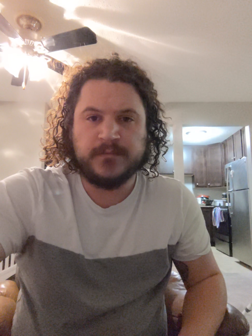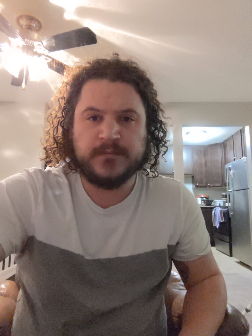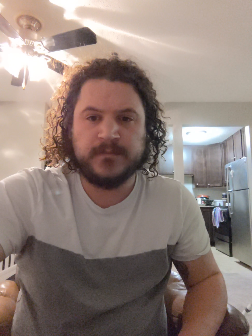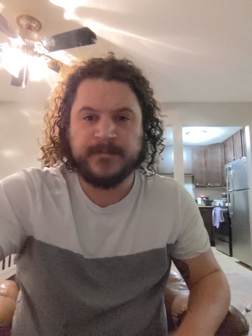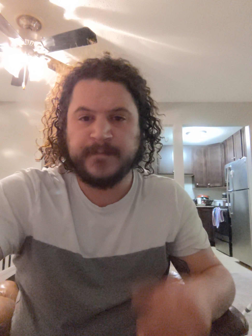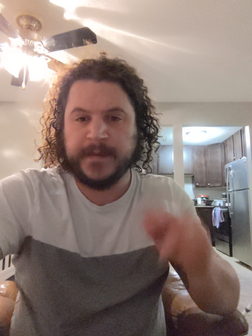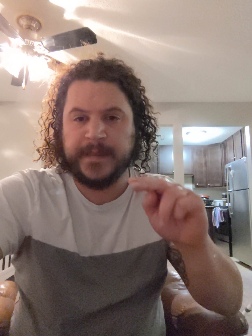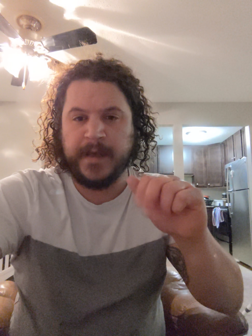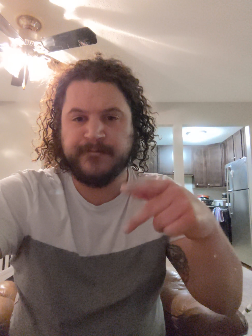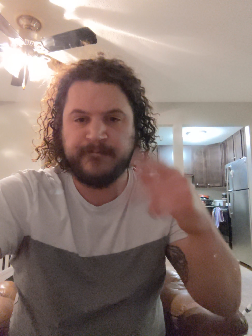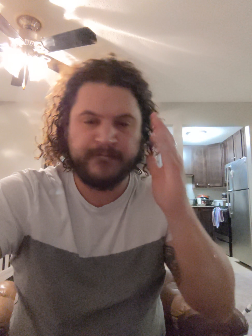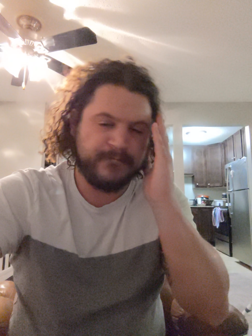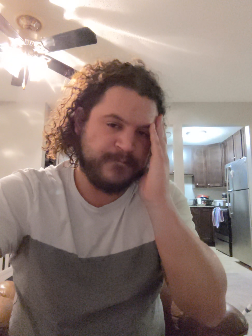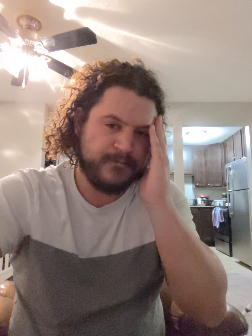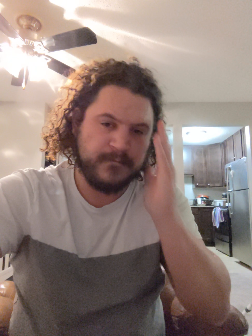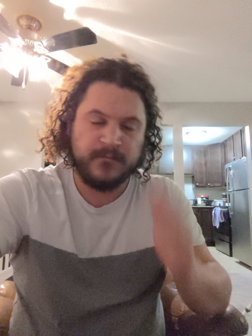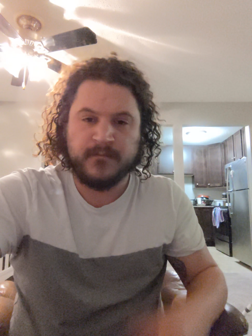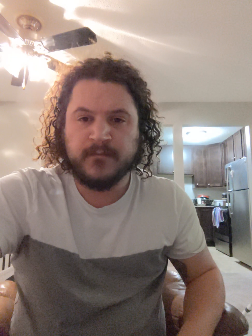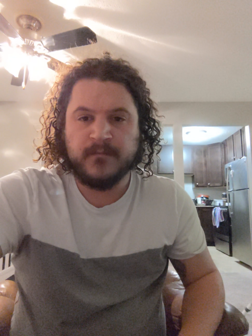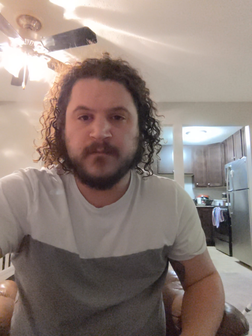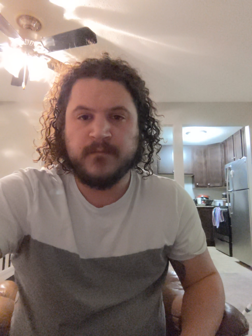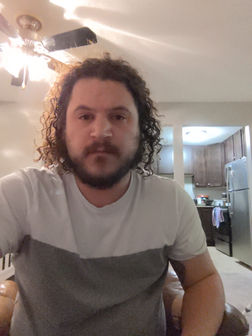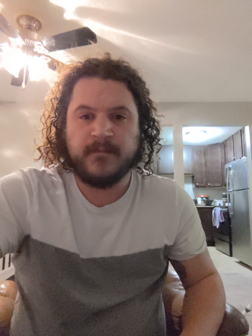nap